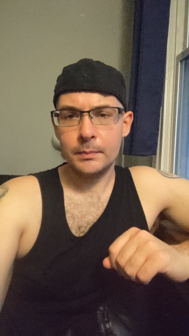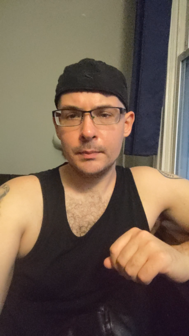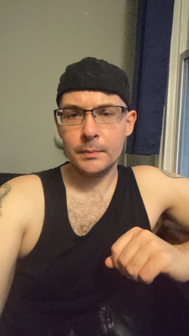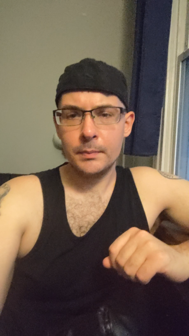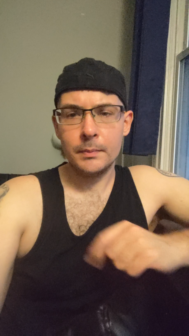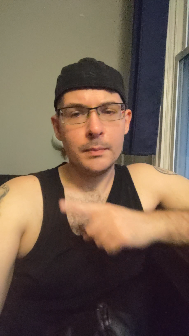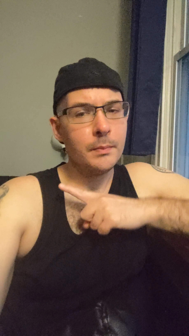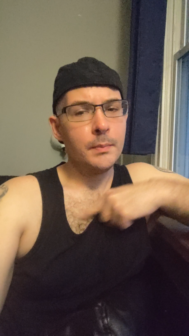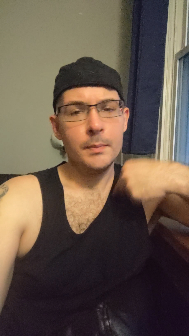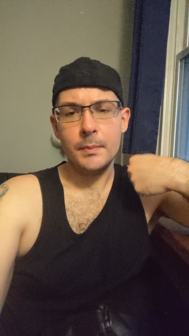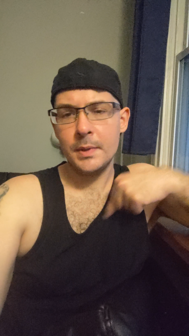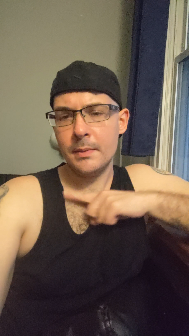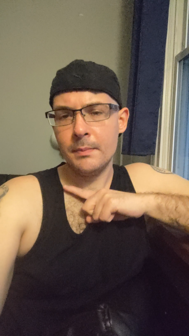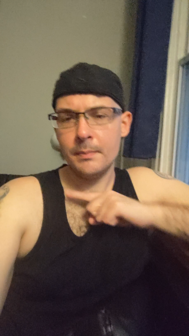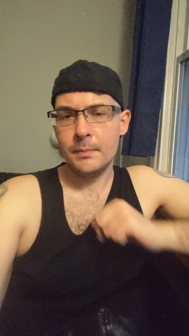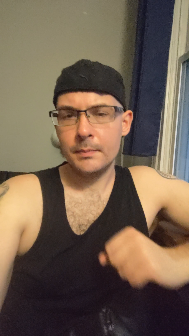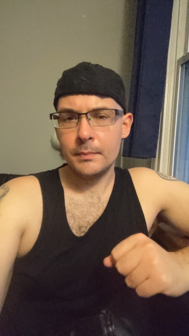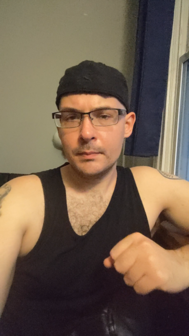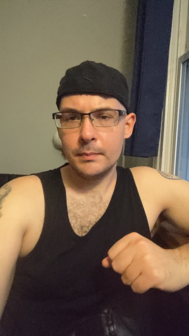bib